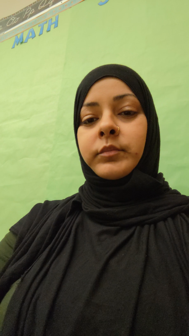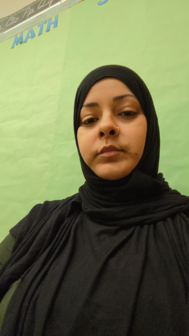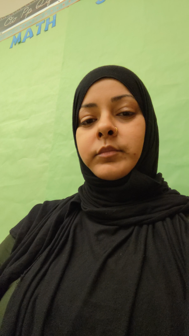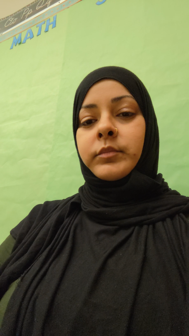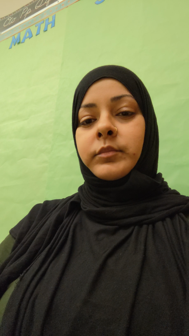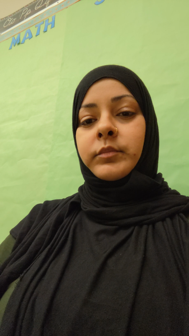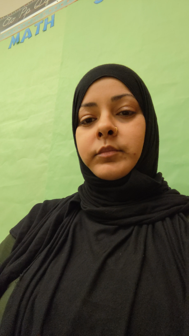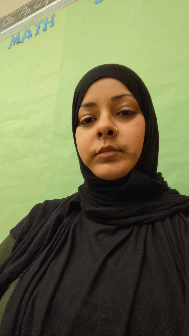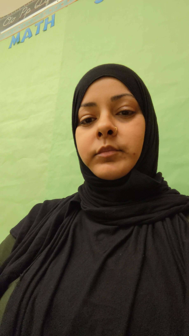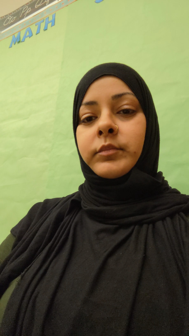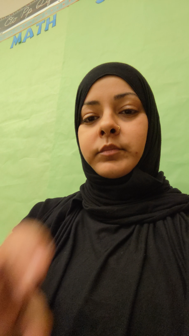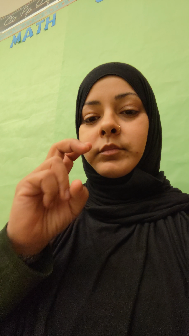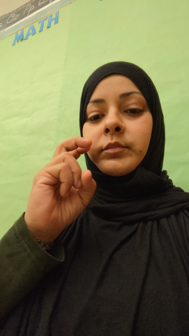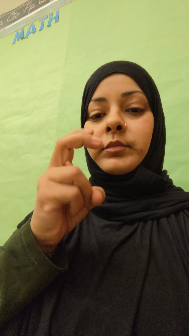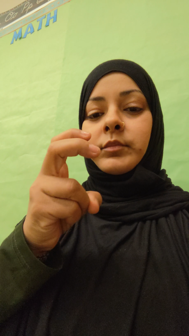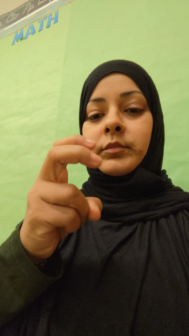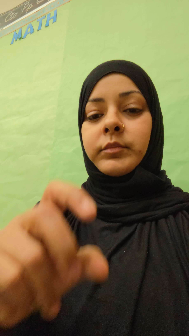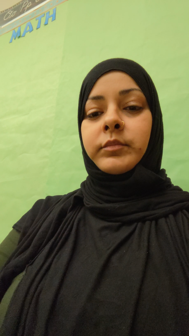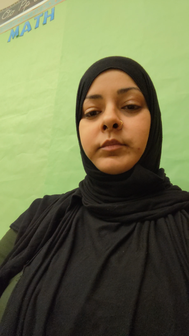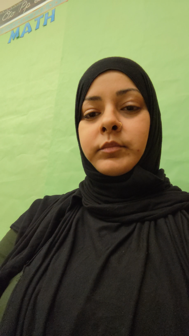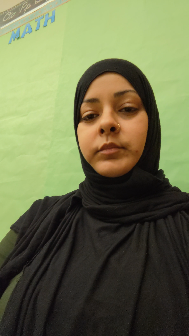hard